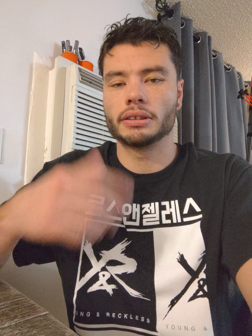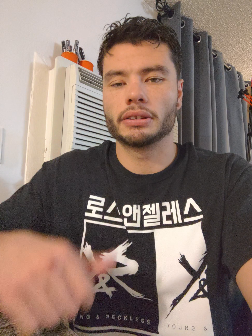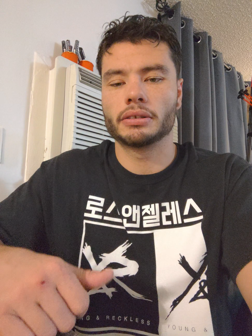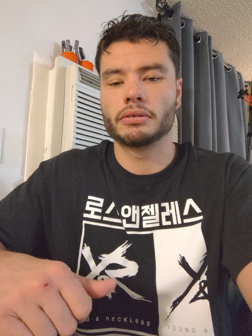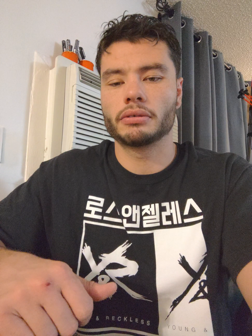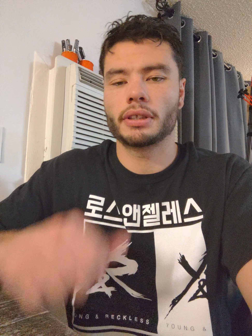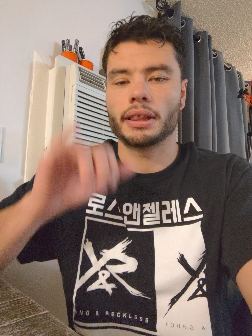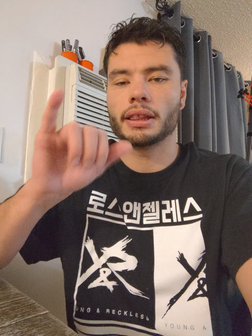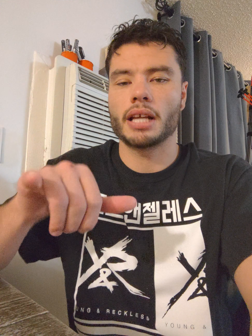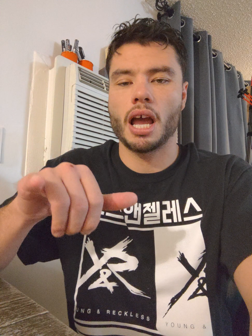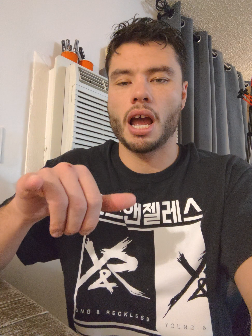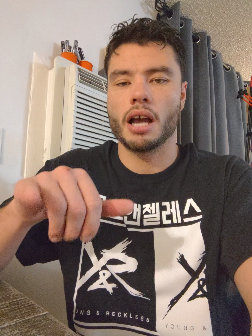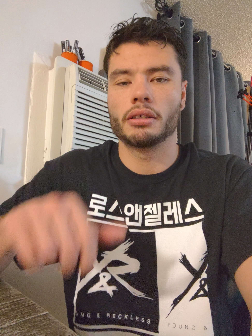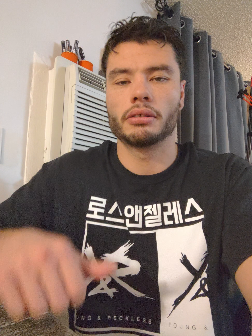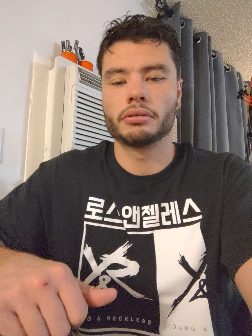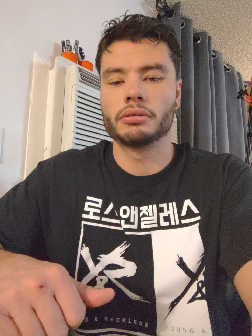that